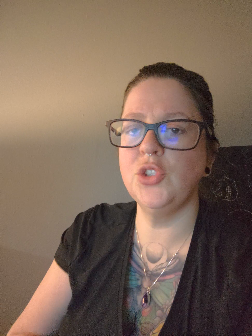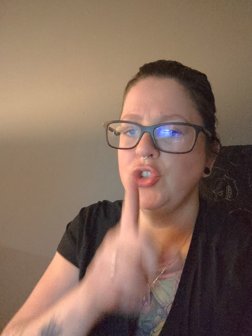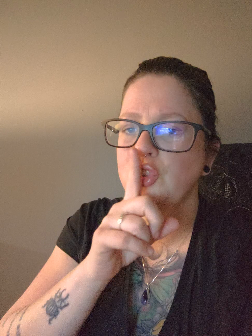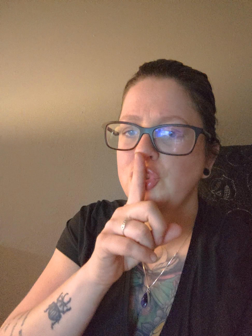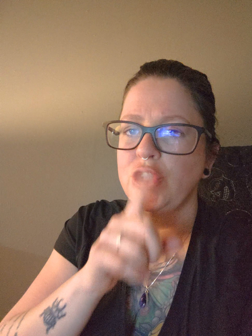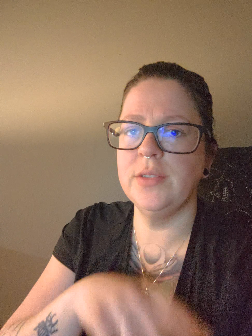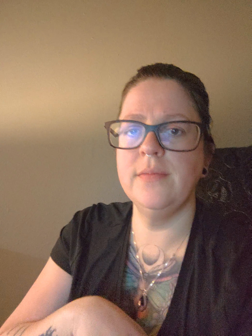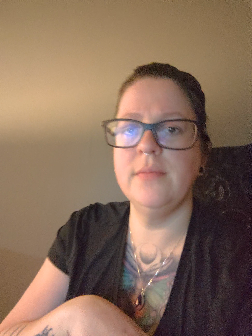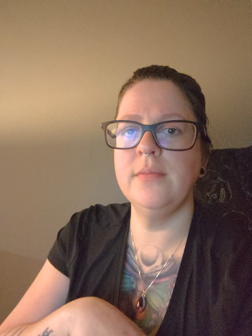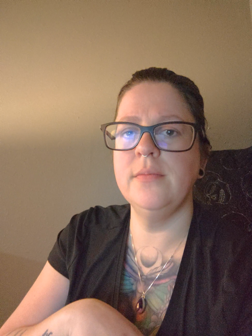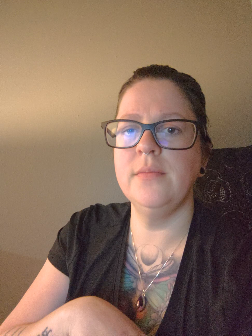shhh